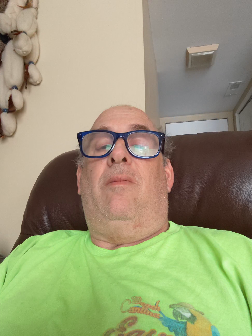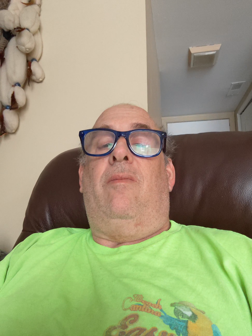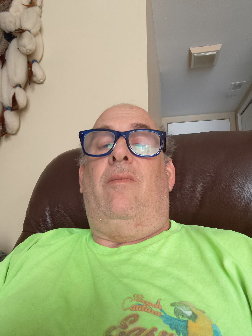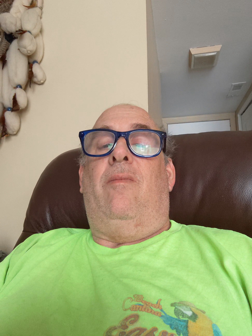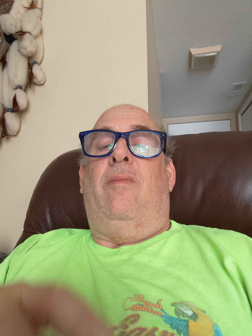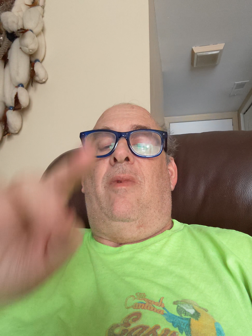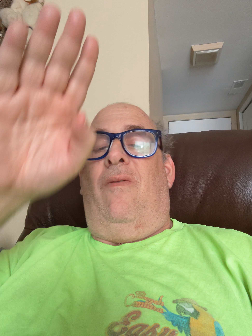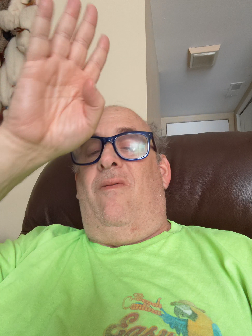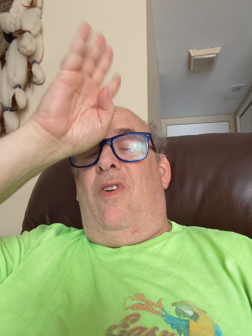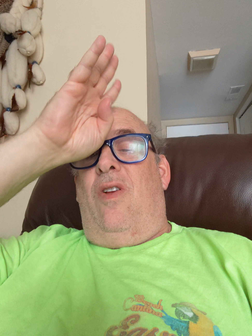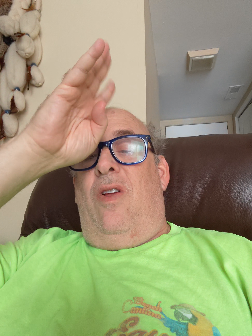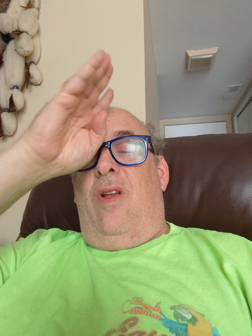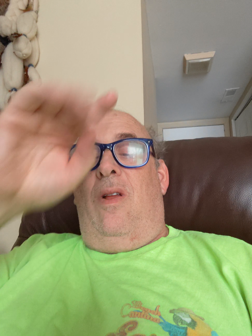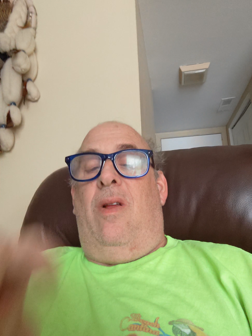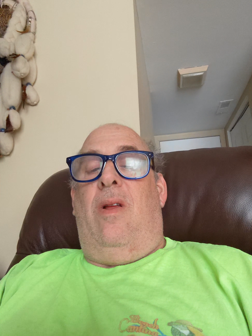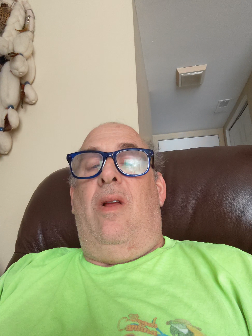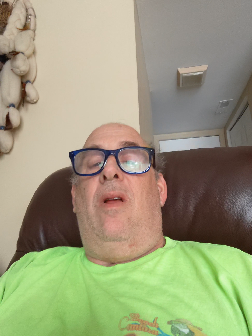fireman